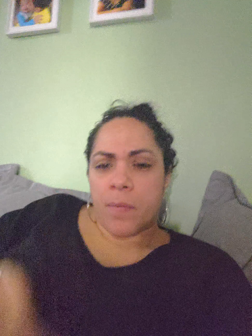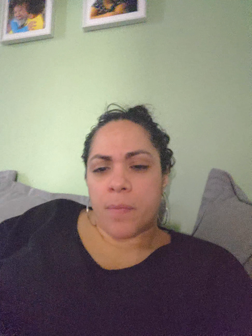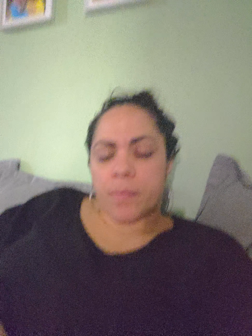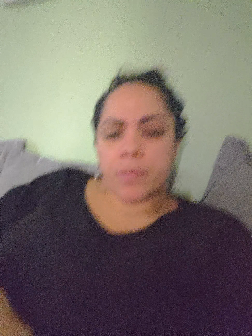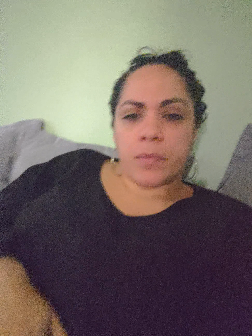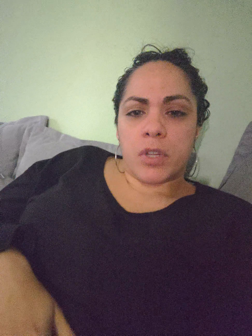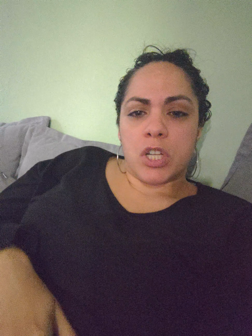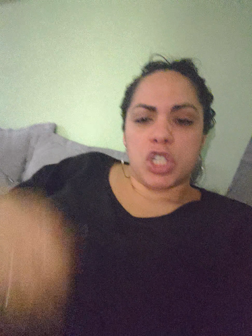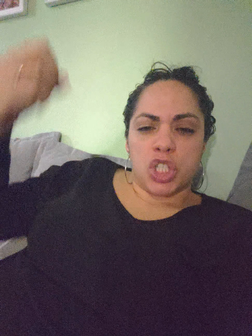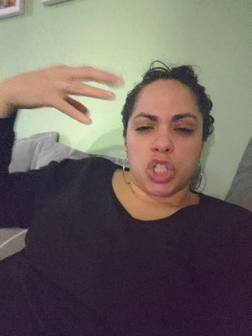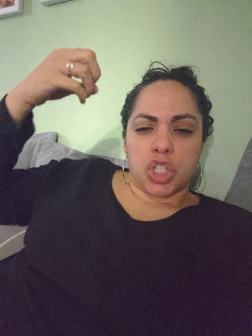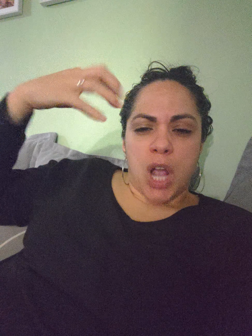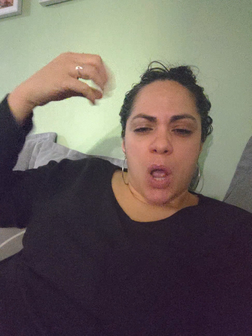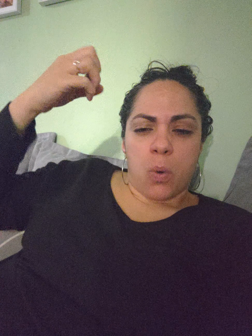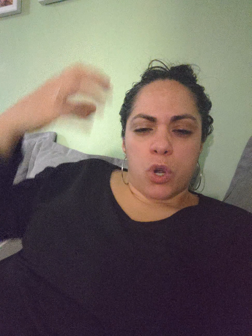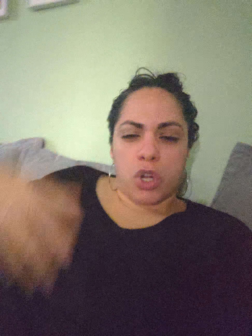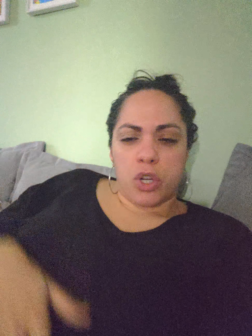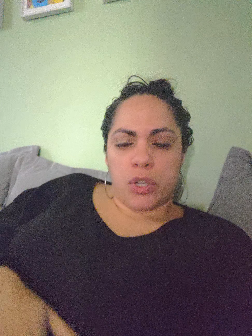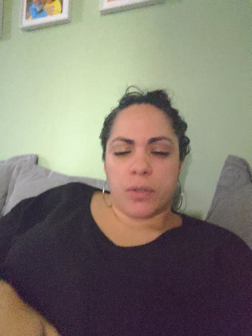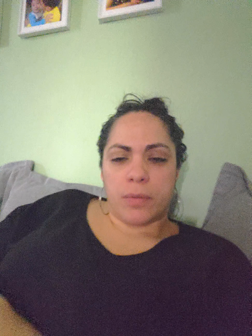shower